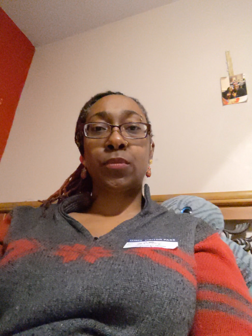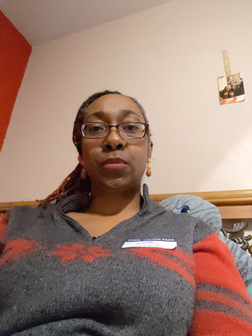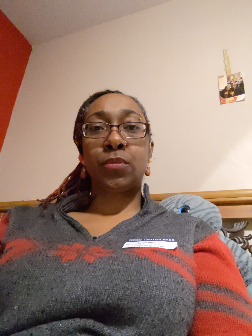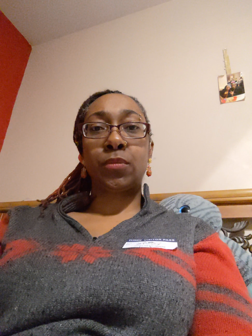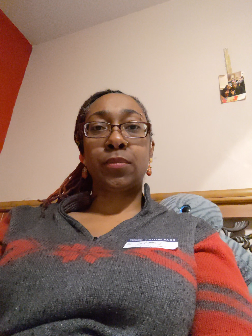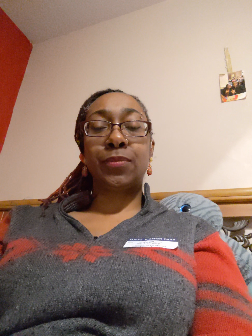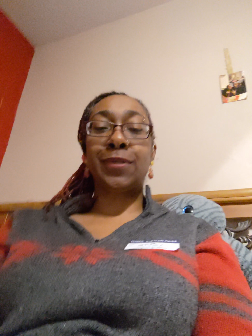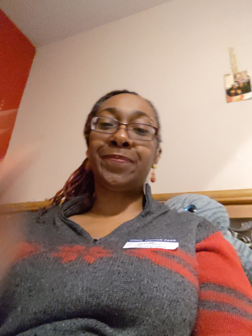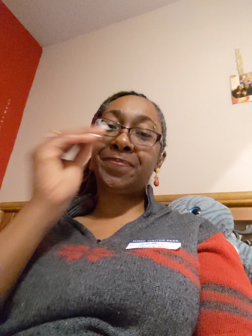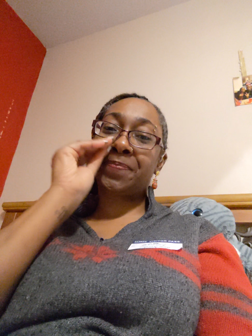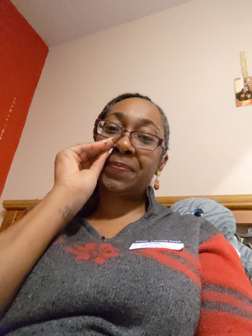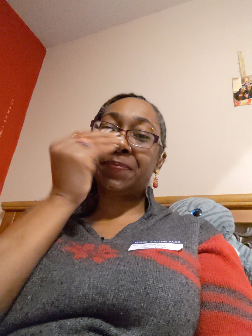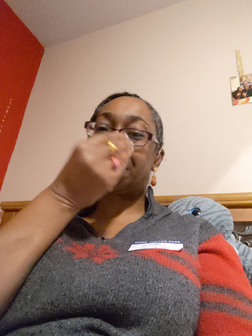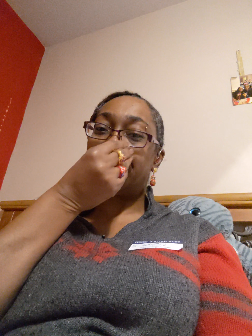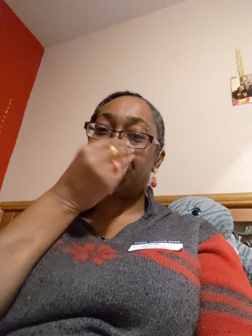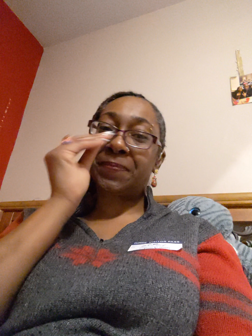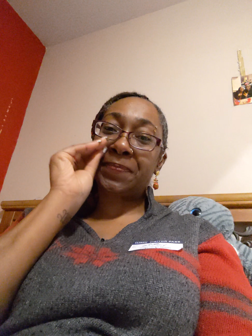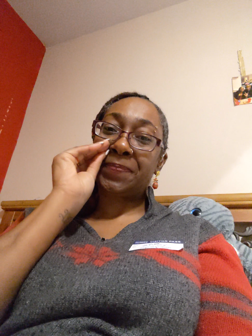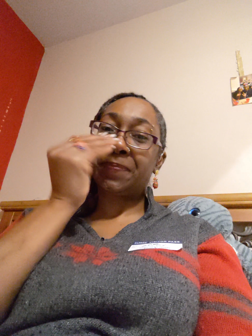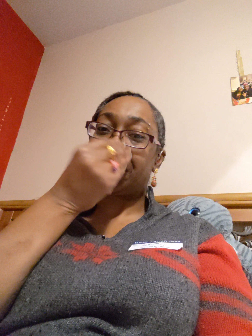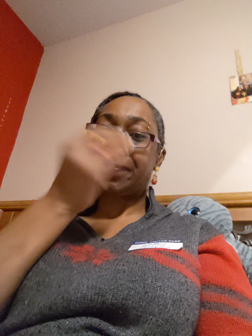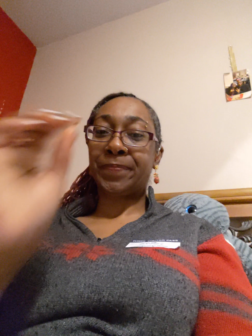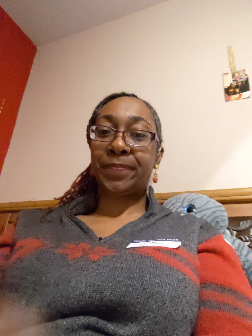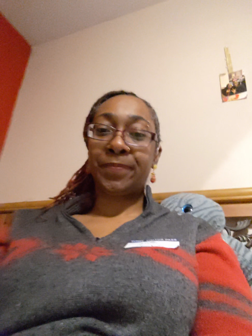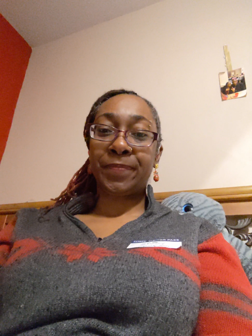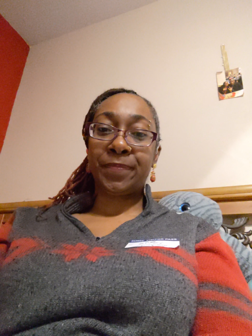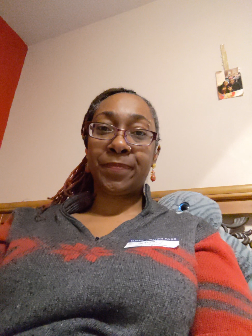flower